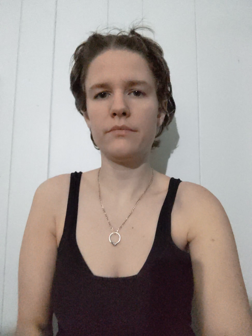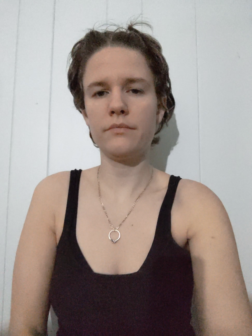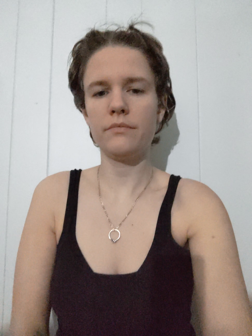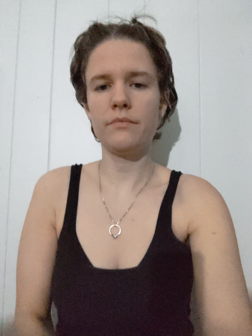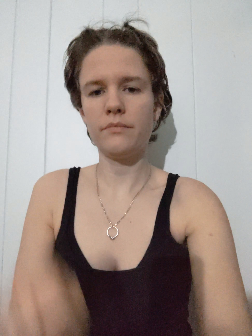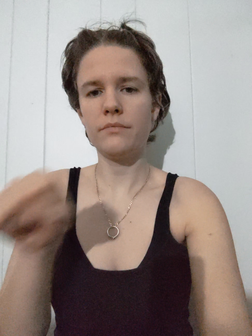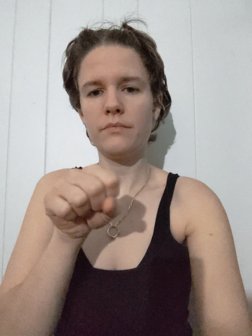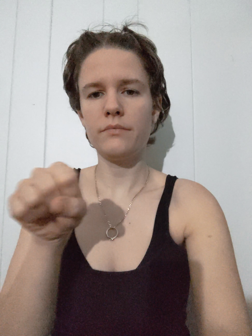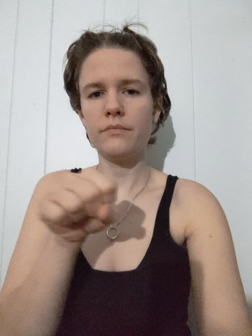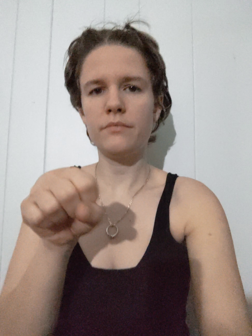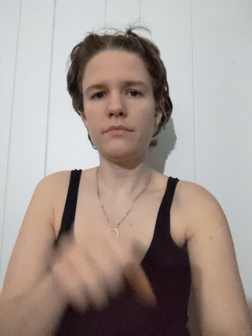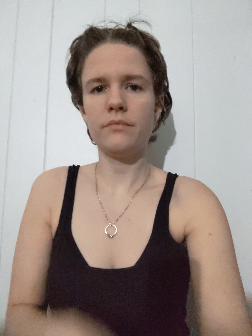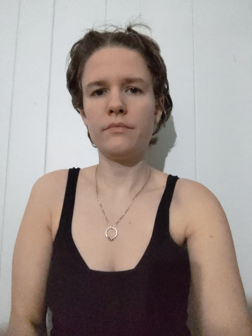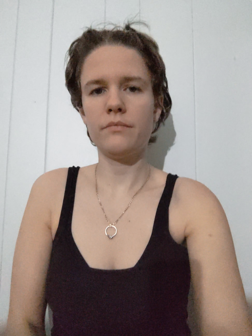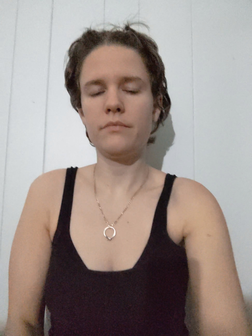shoe